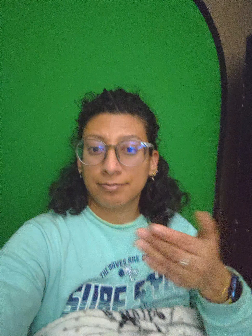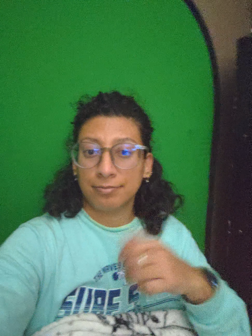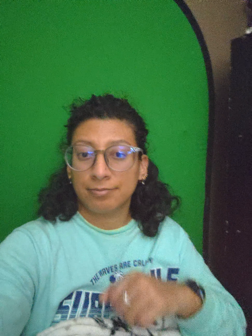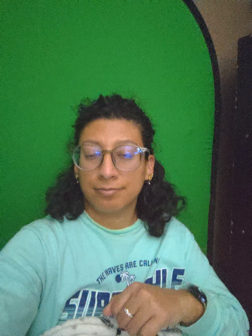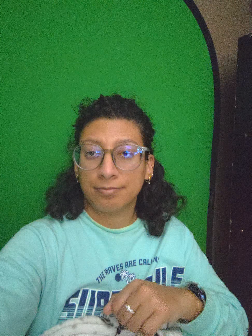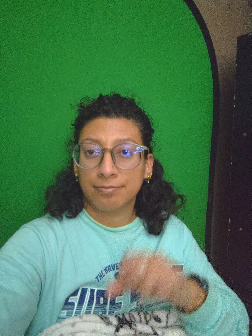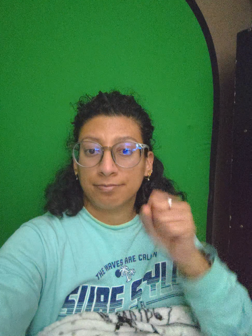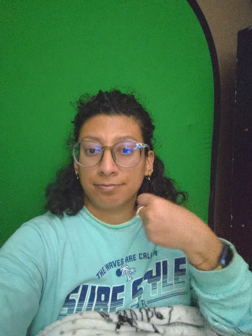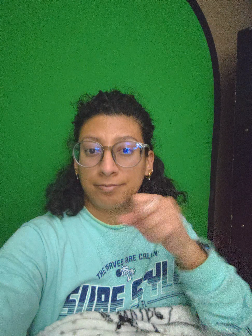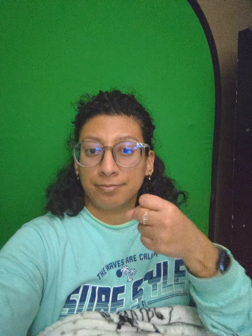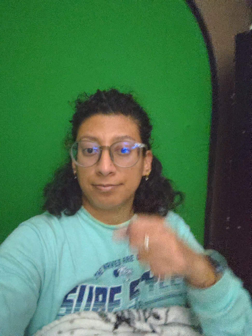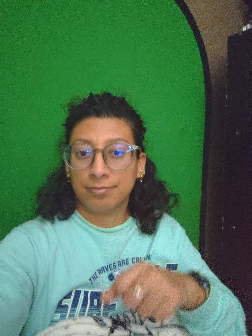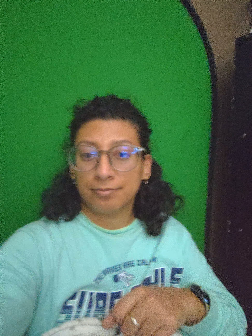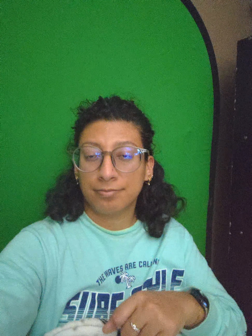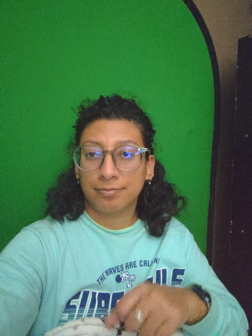make